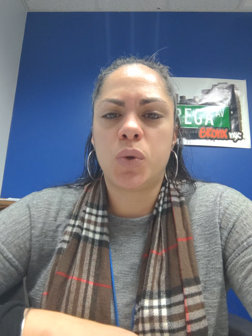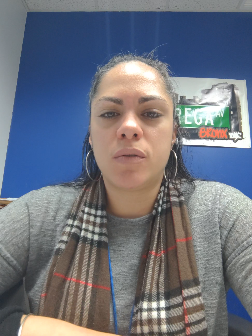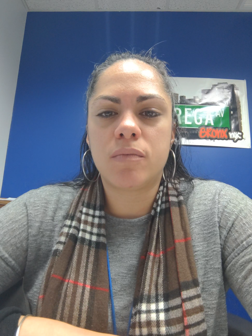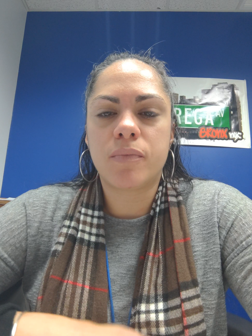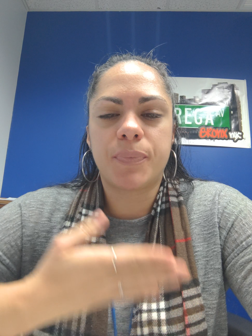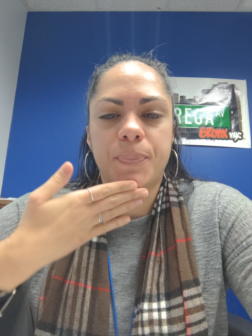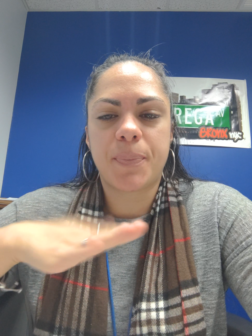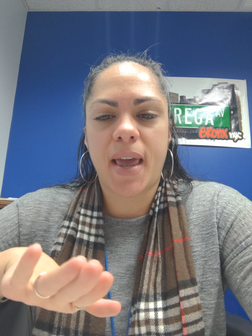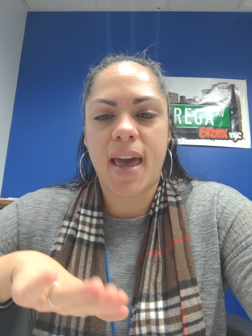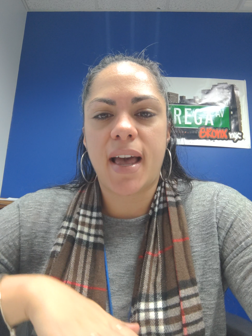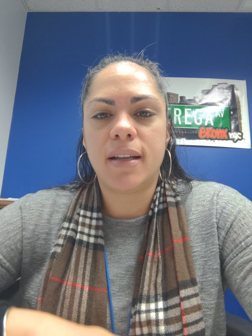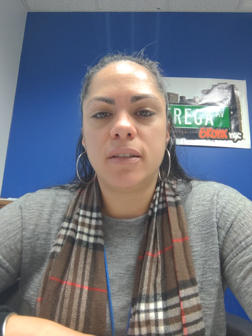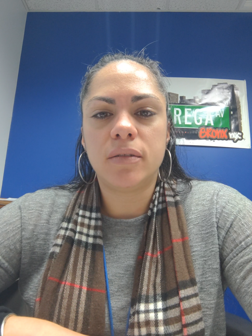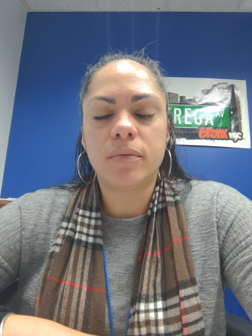bad